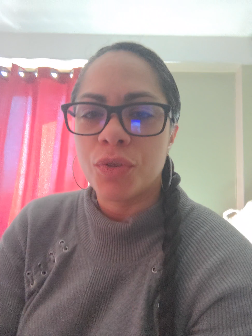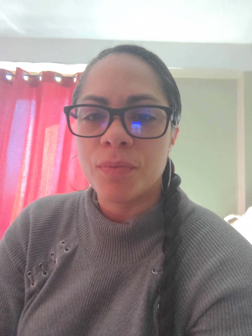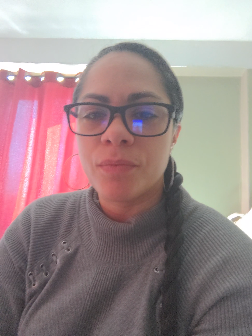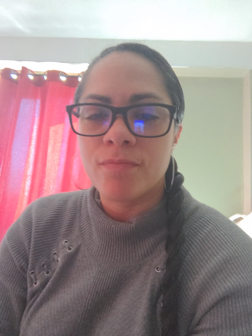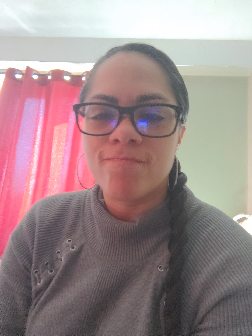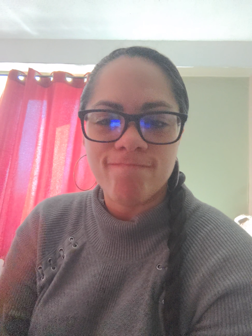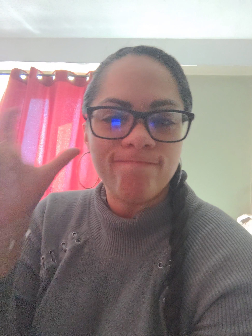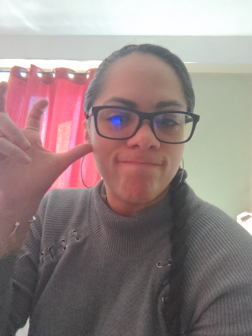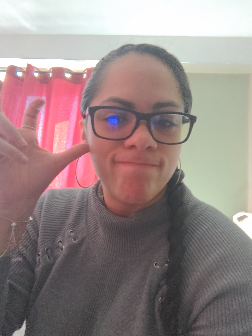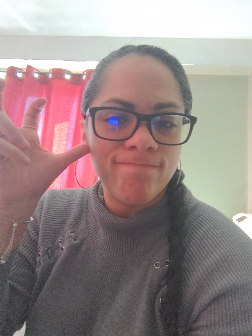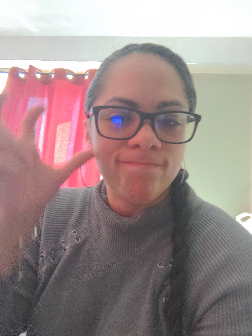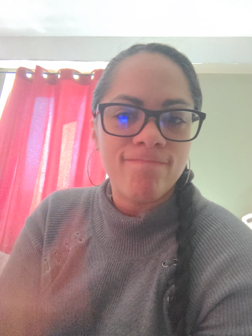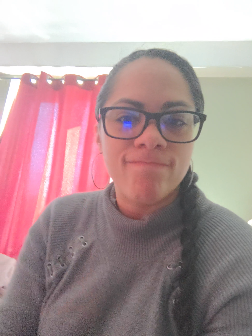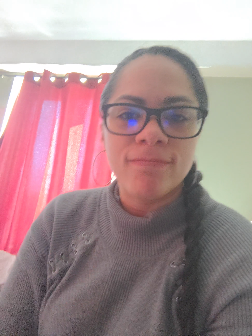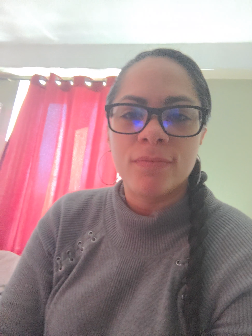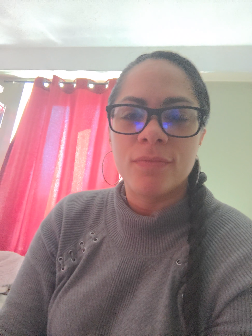hear